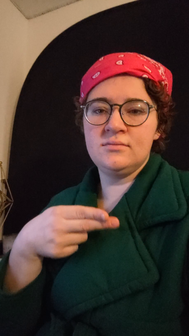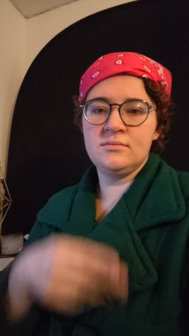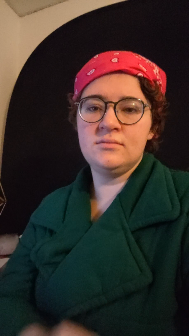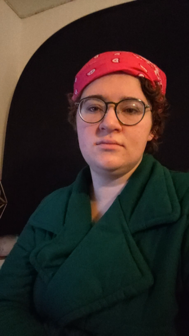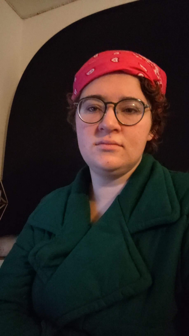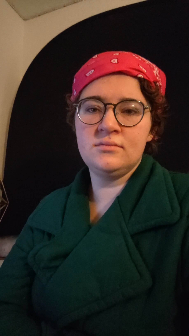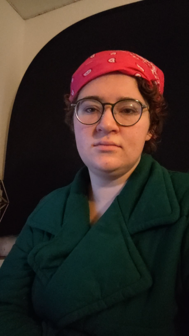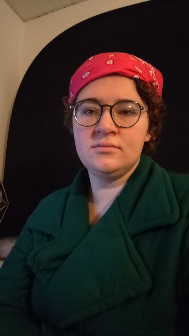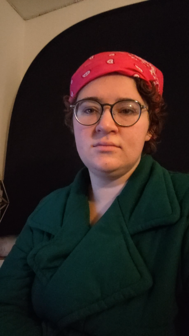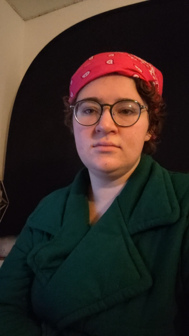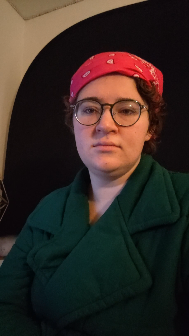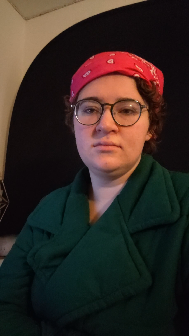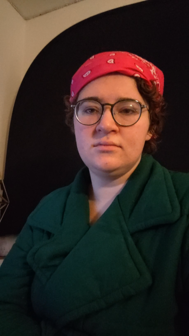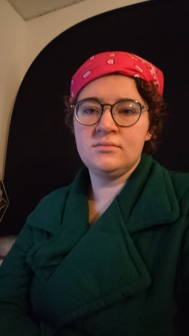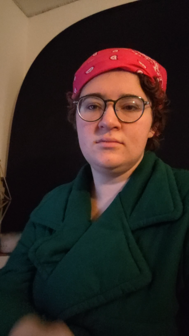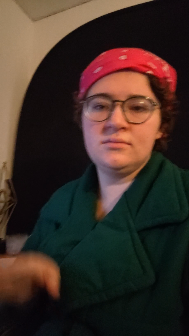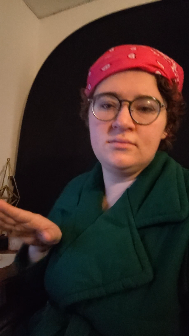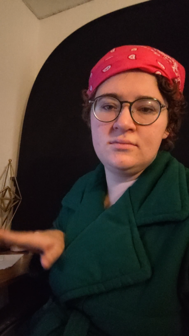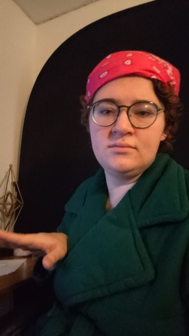penguin